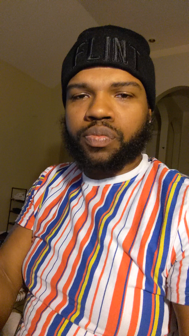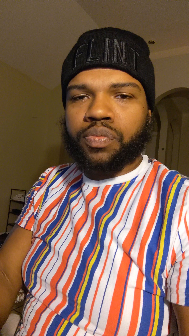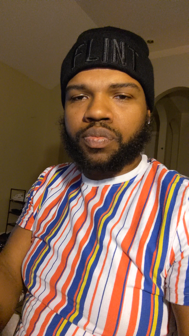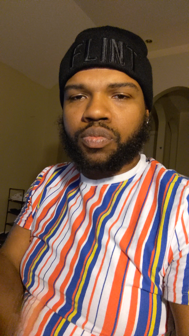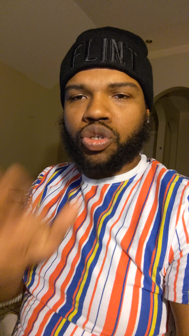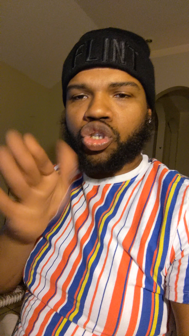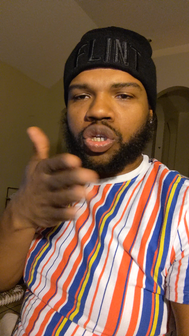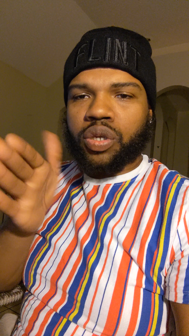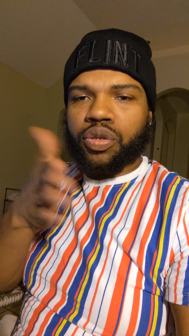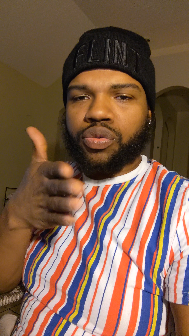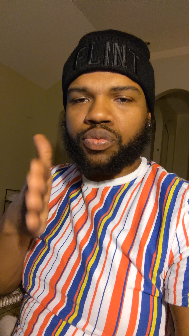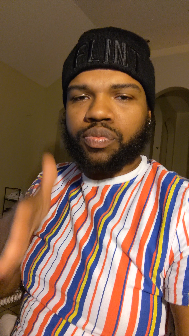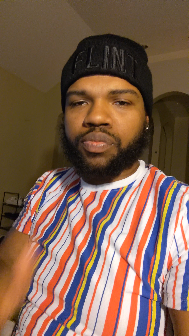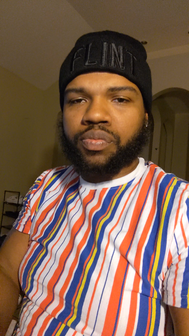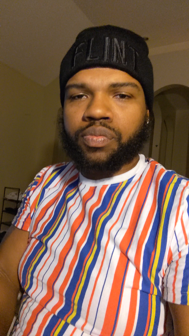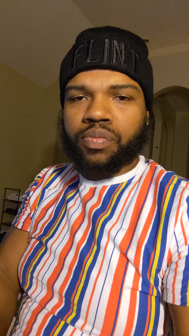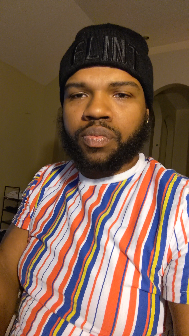share